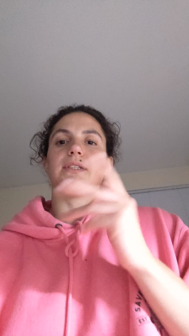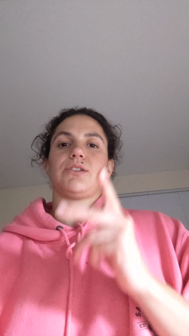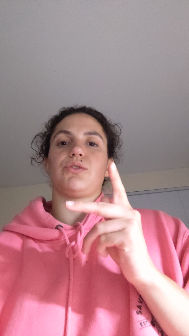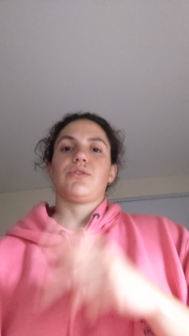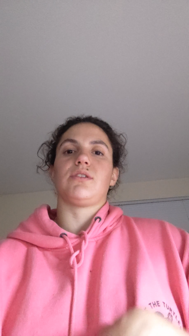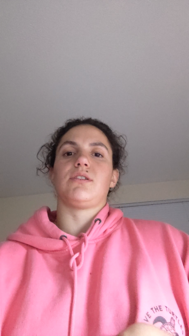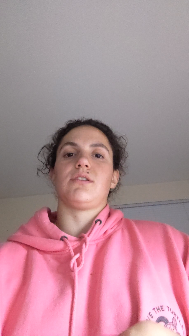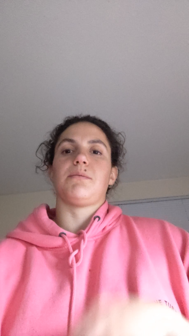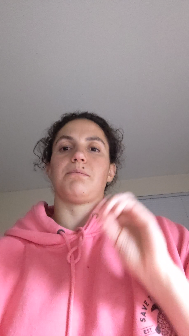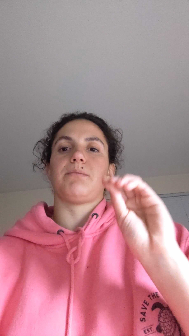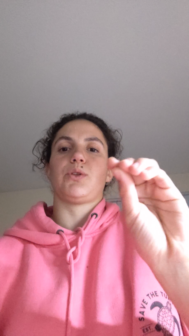put